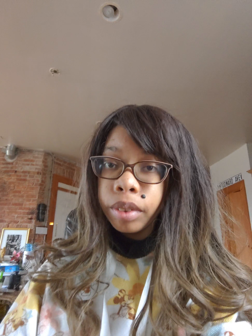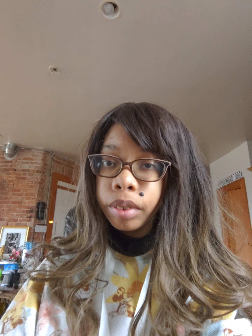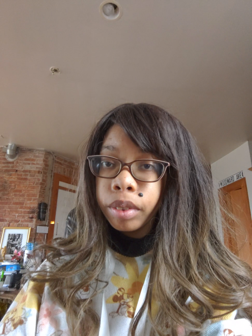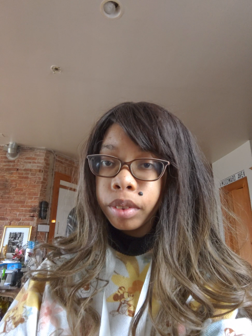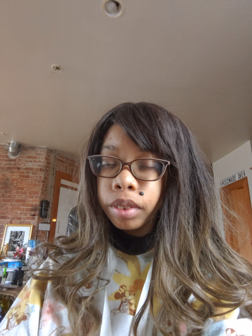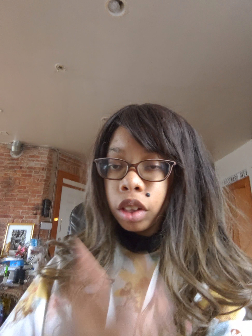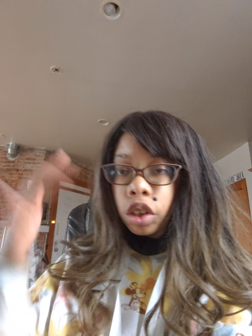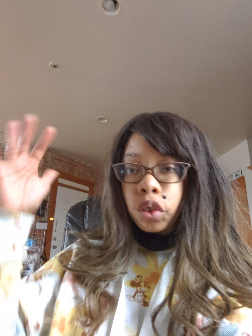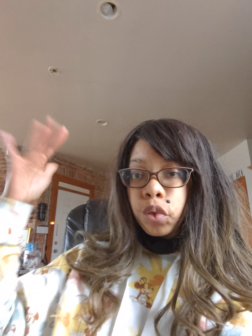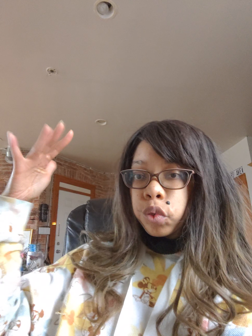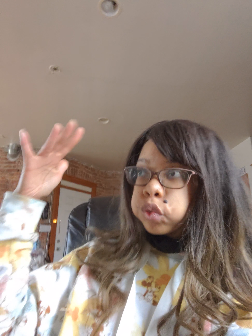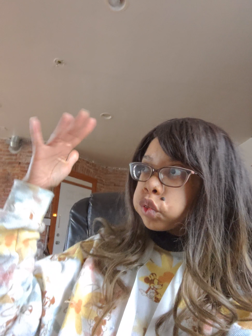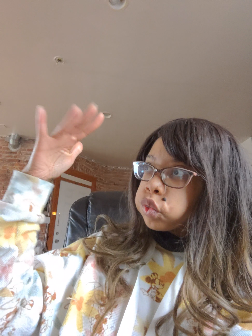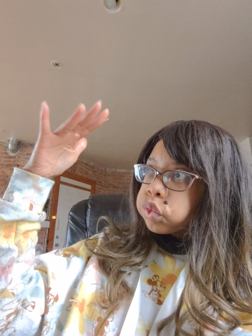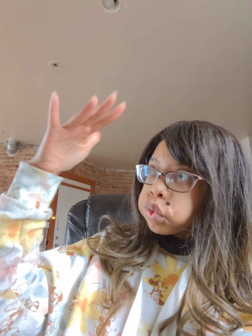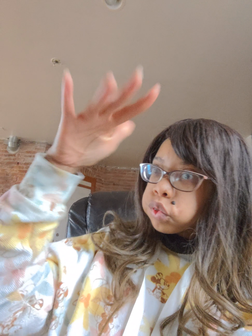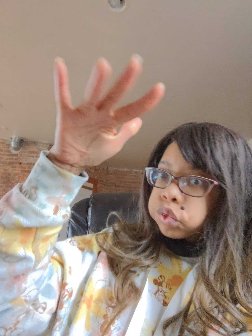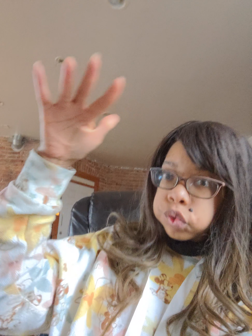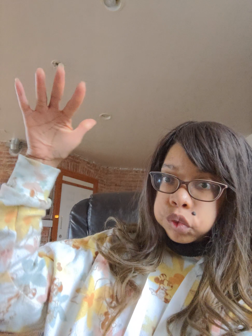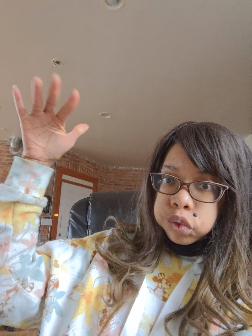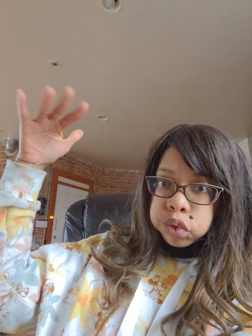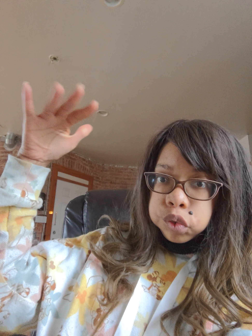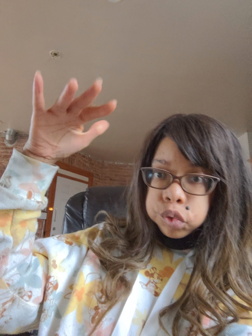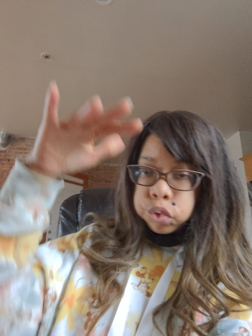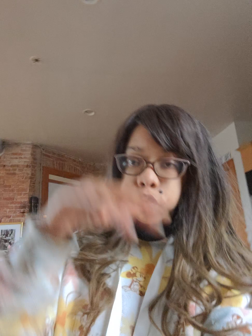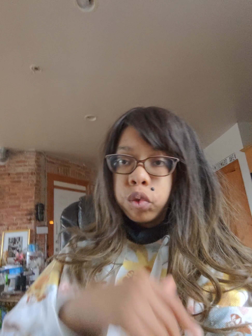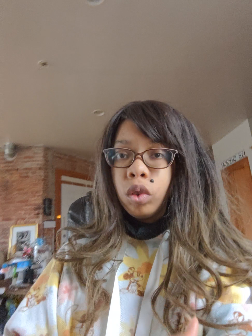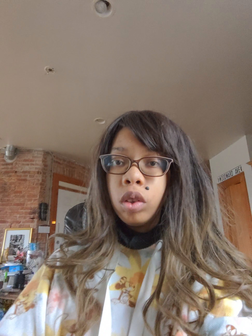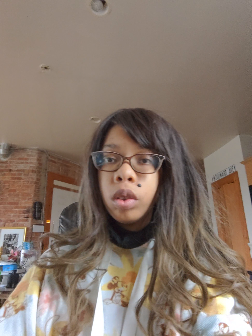helicopter